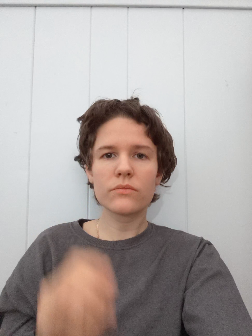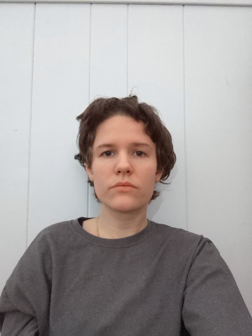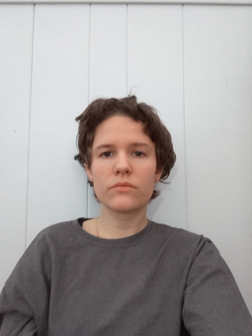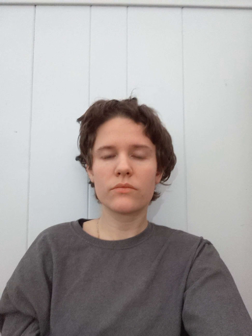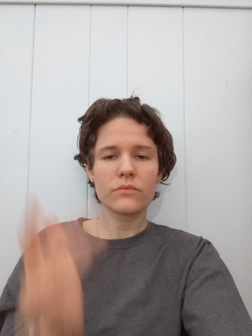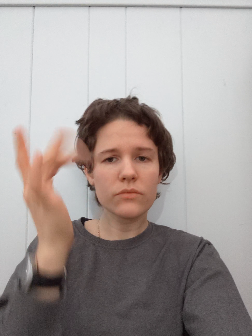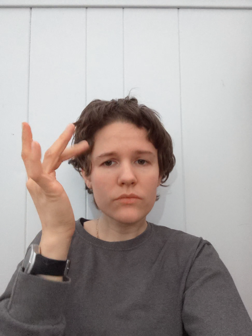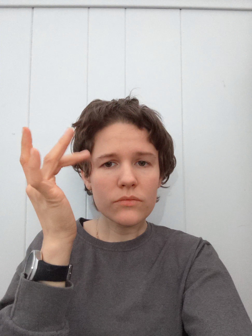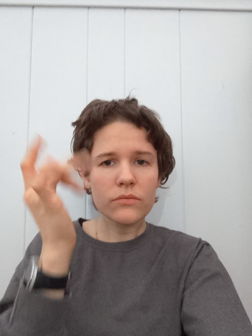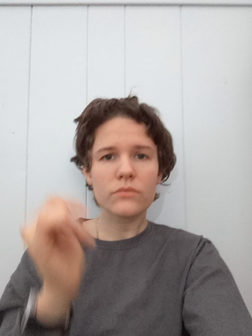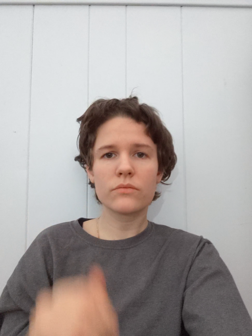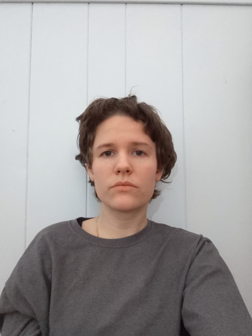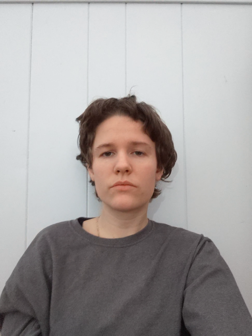why